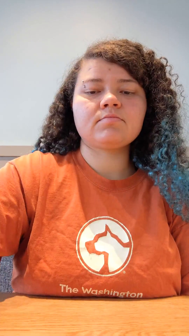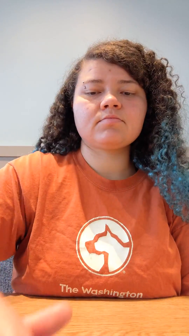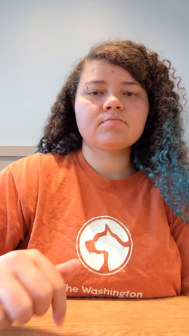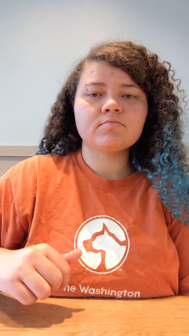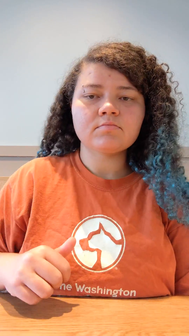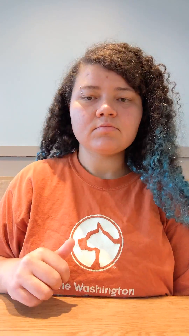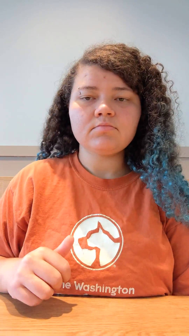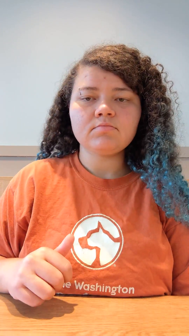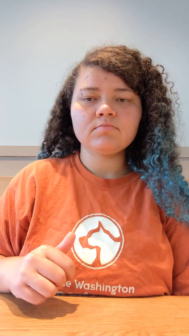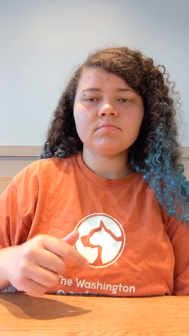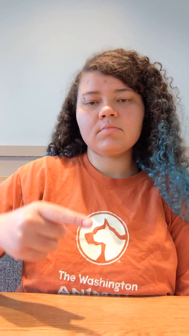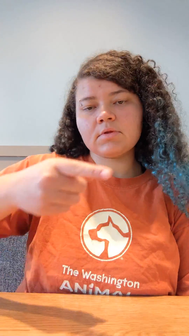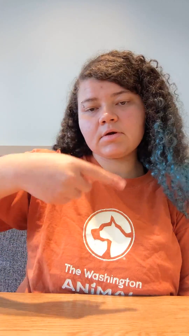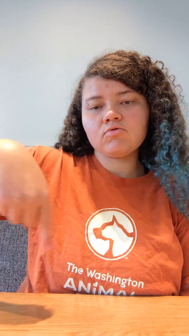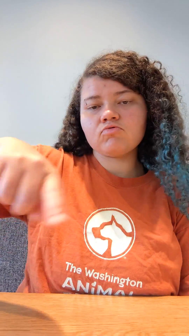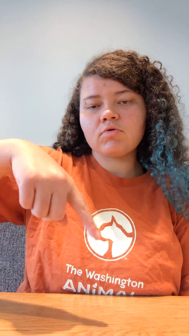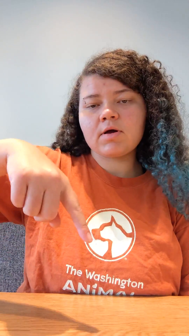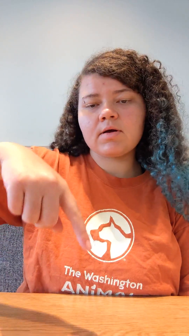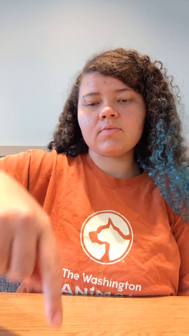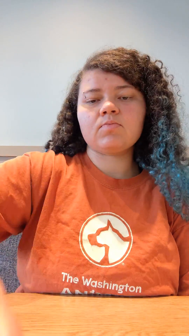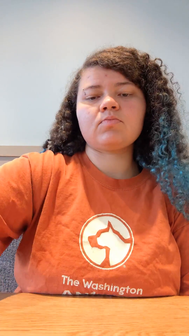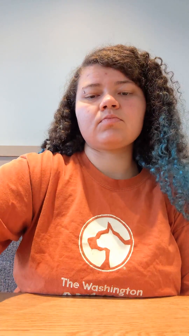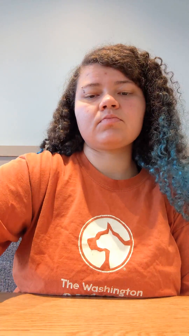around